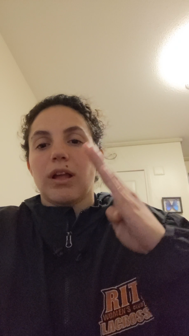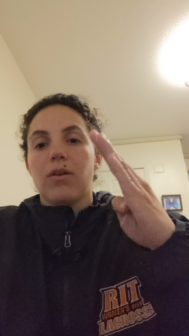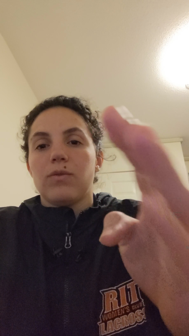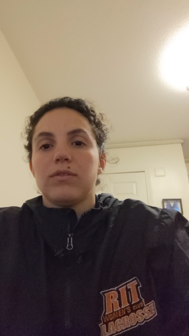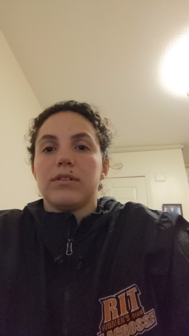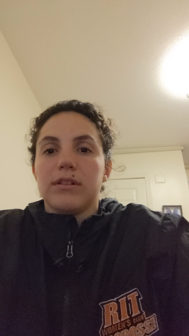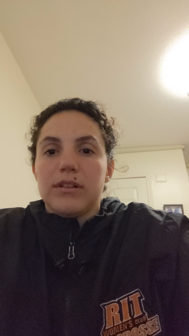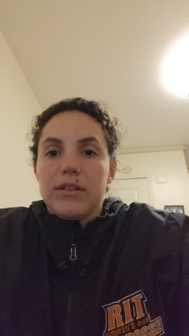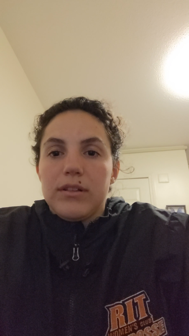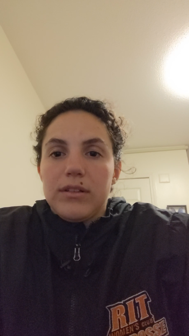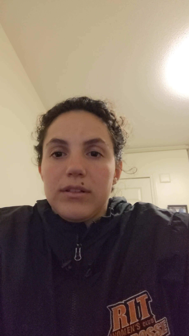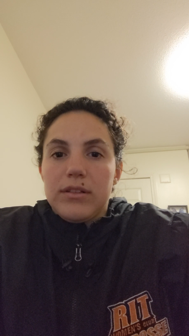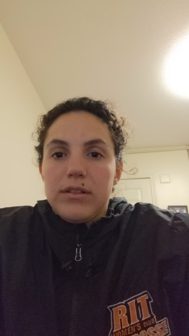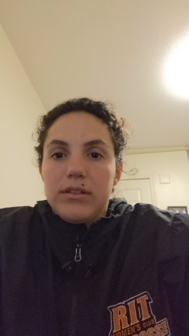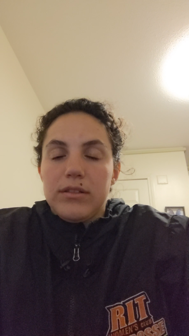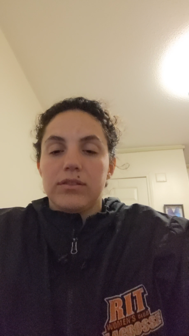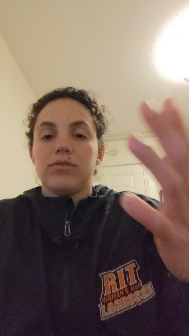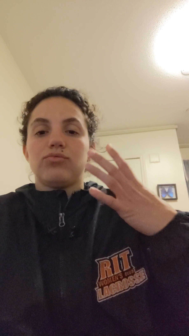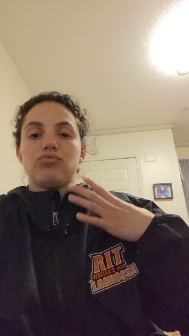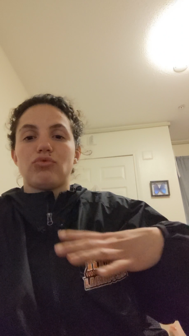dress